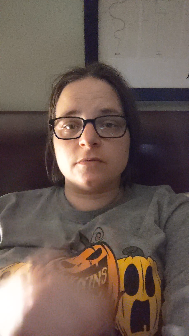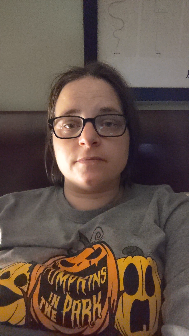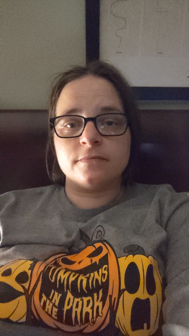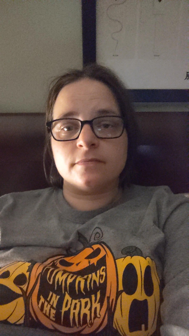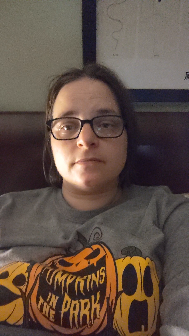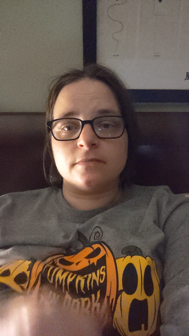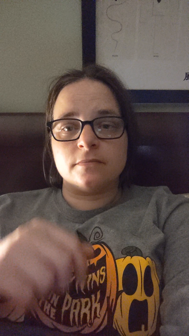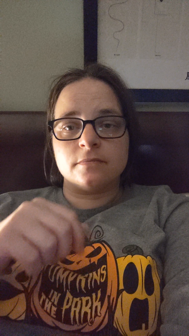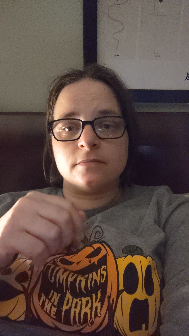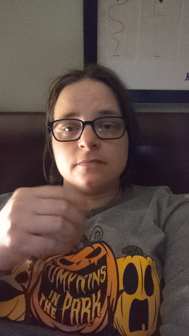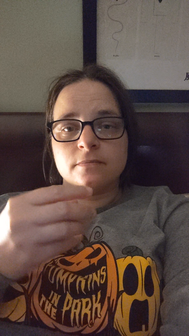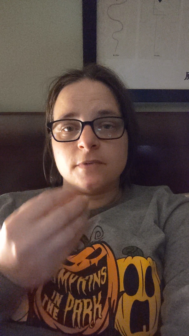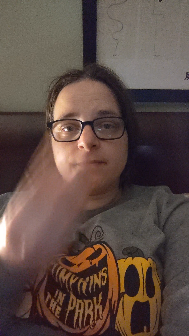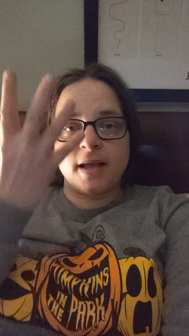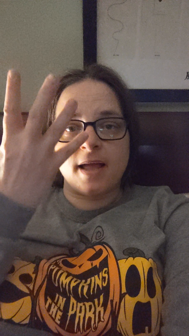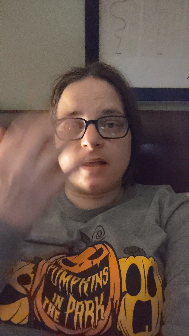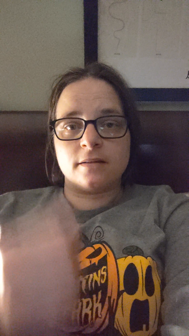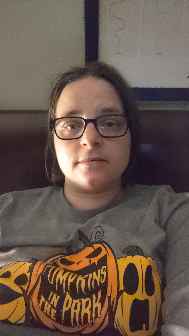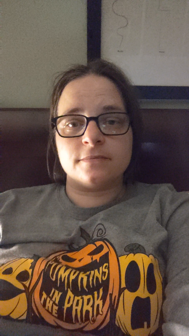plants